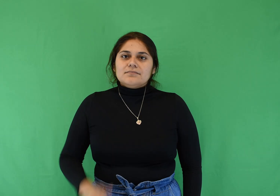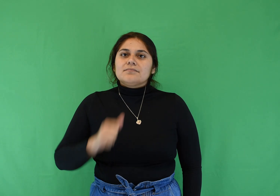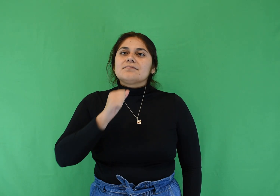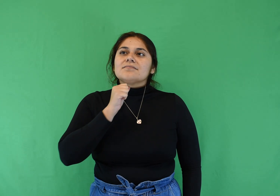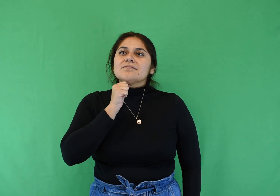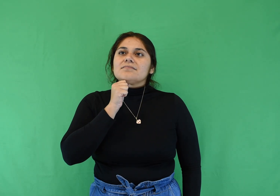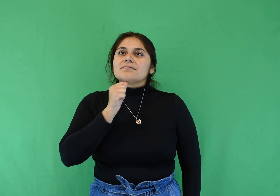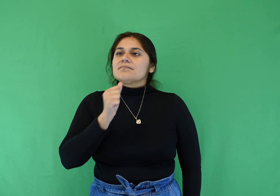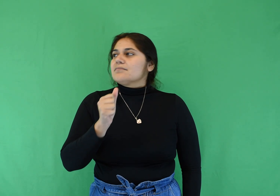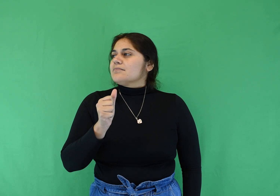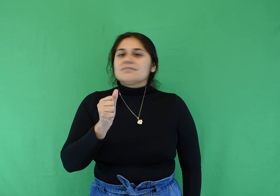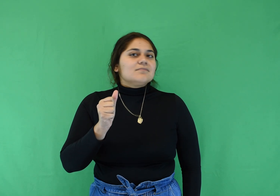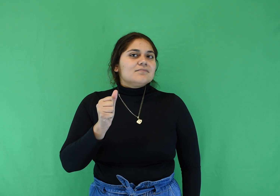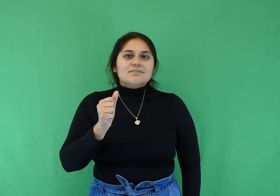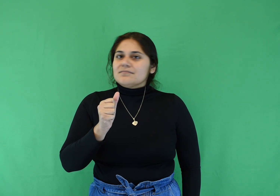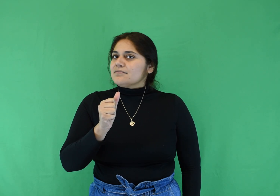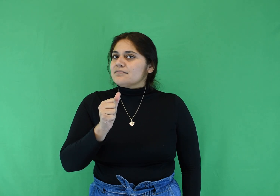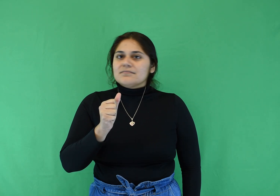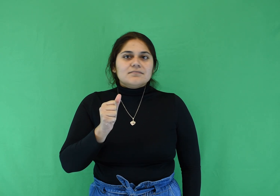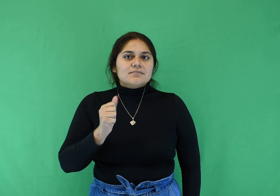no nada